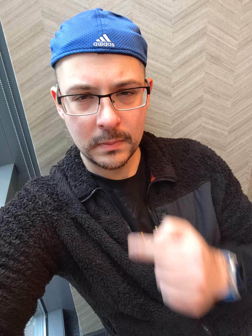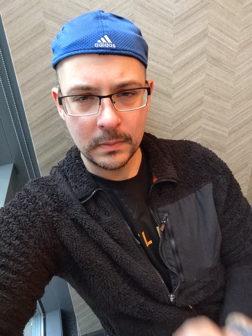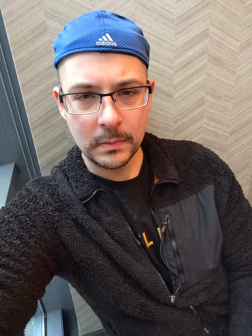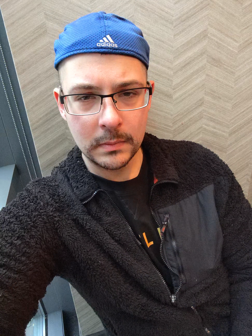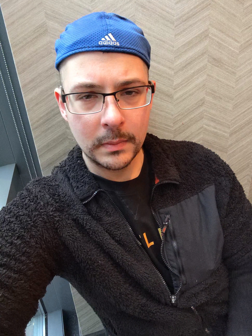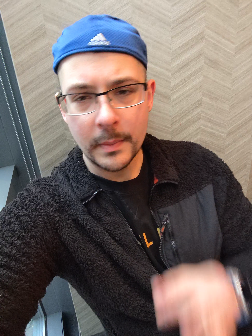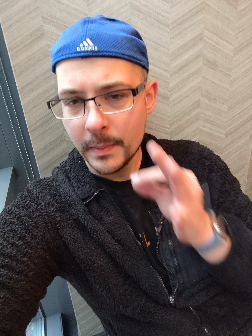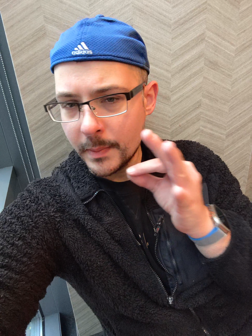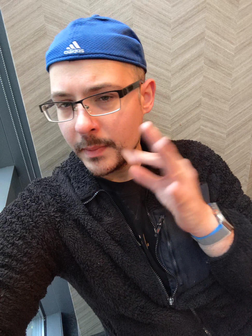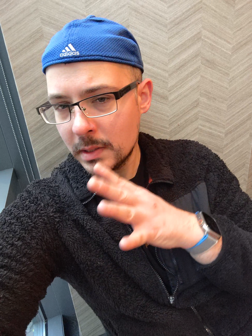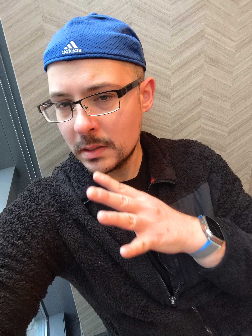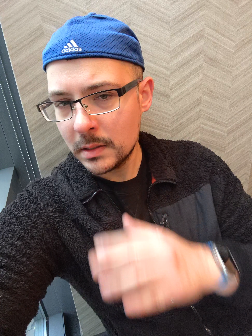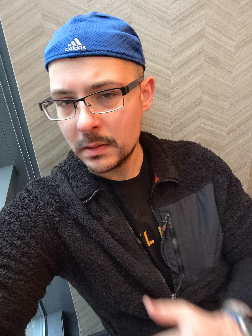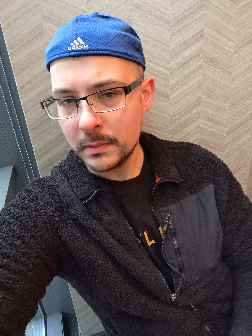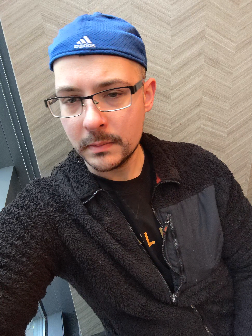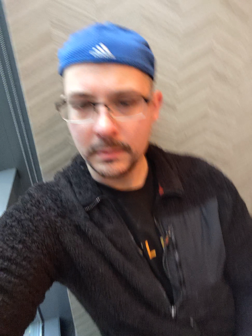bee